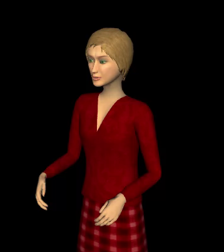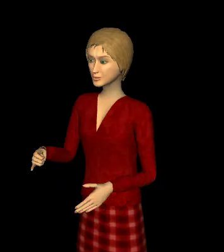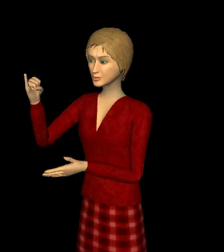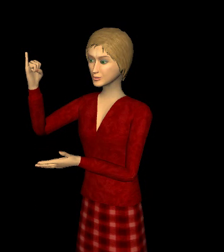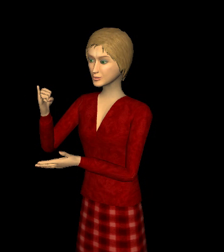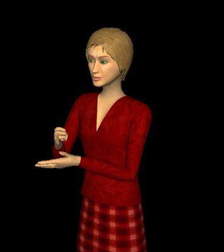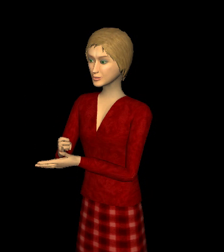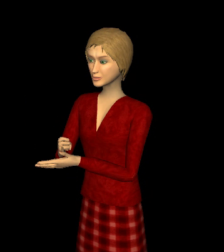حتى